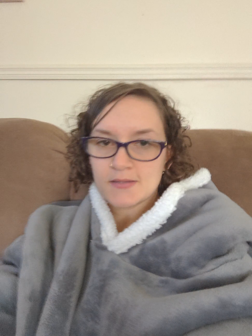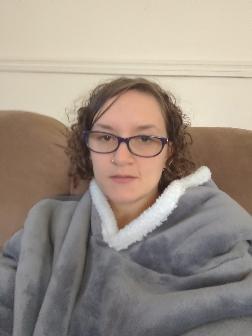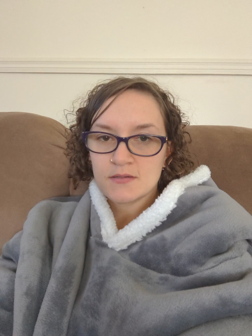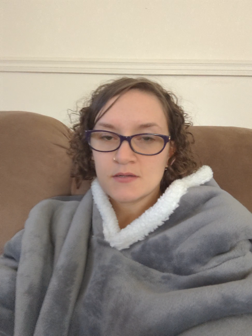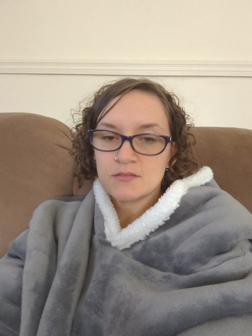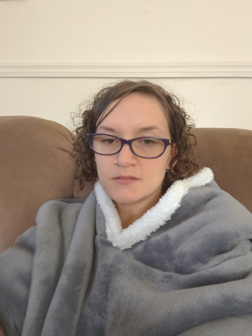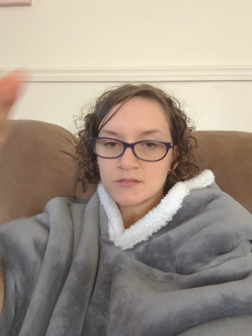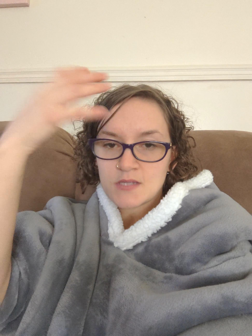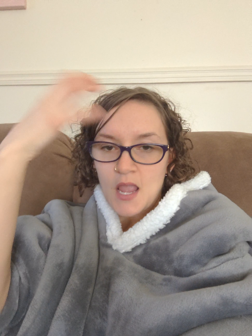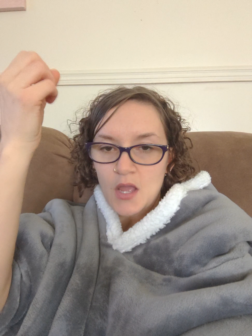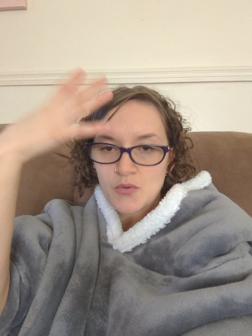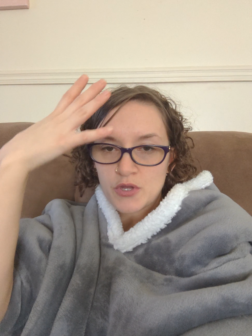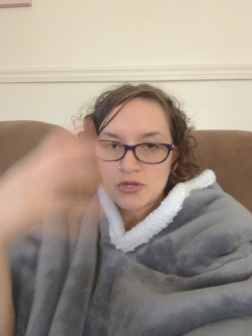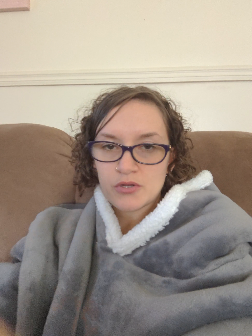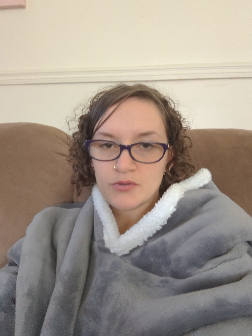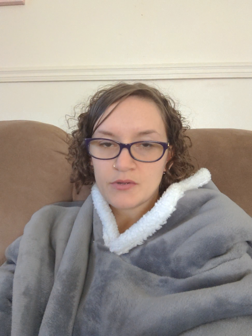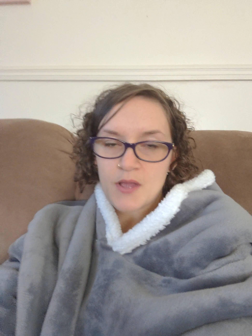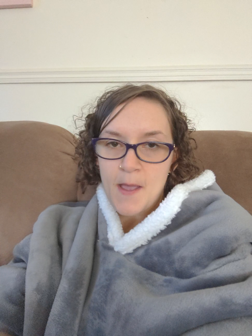shower